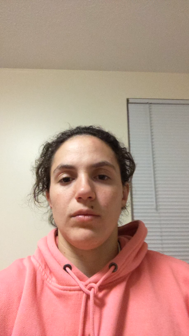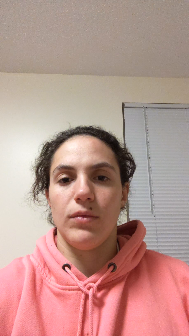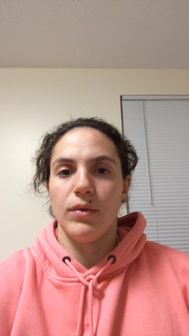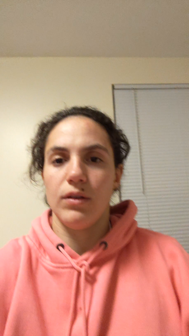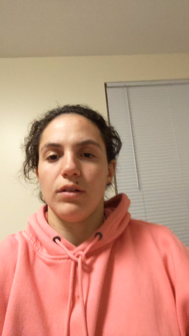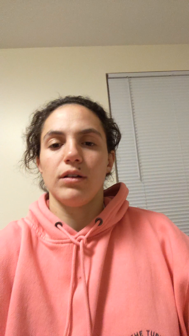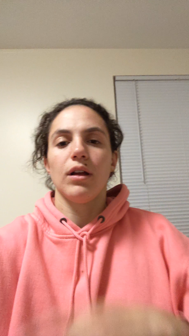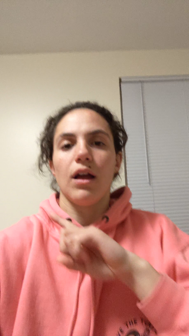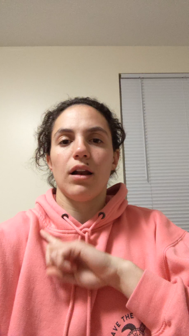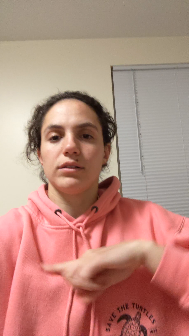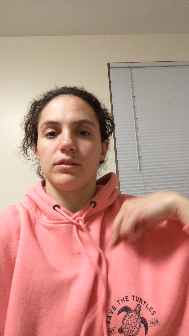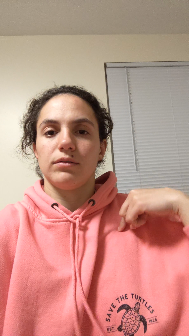necklace